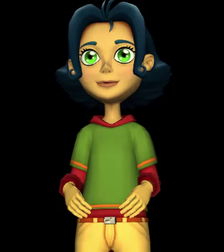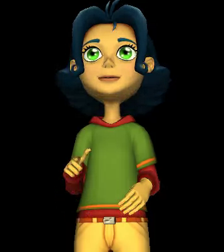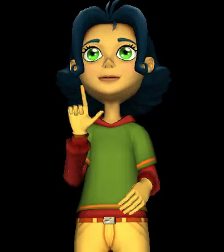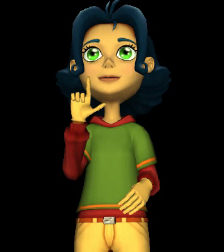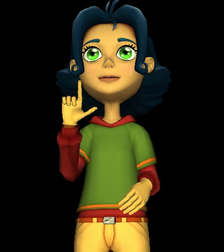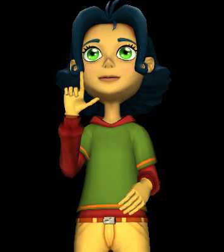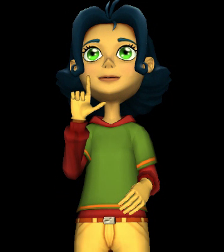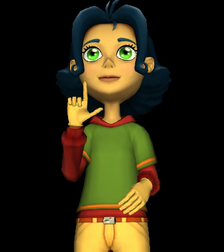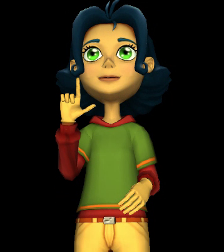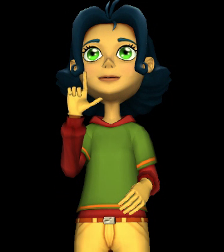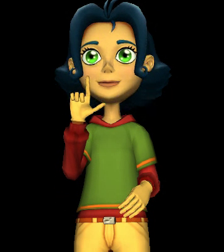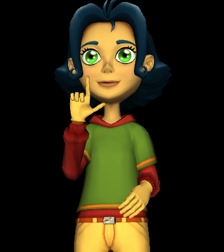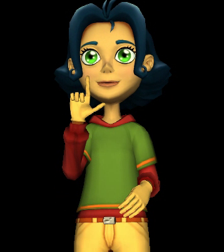الإثنين